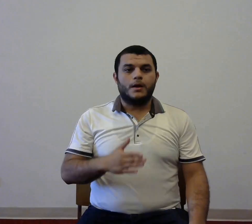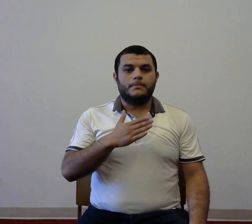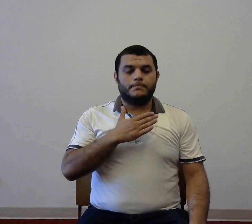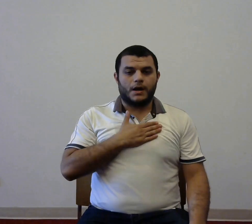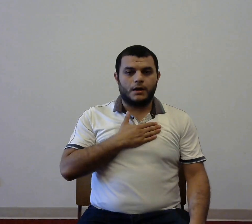mən